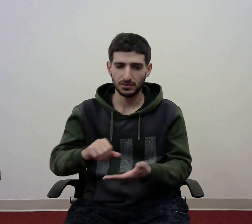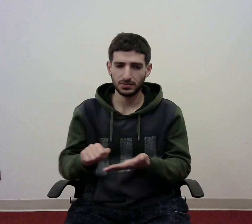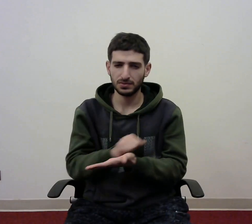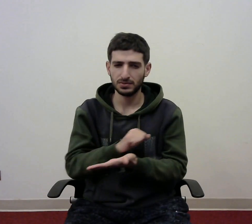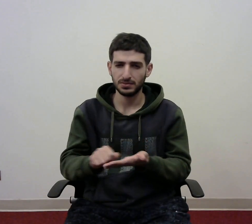sənəd